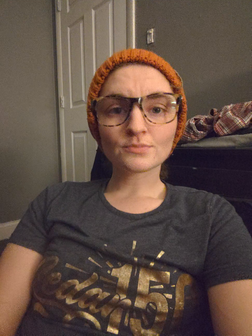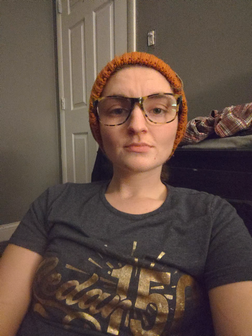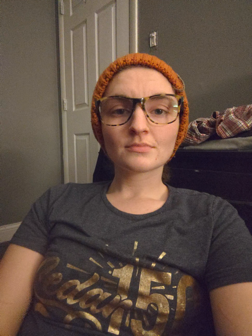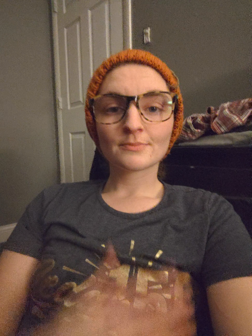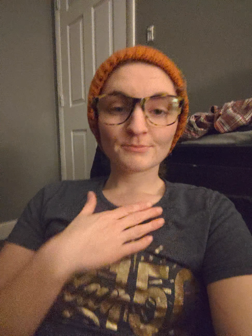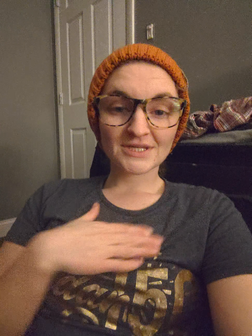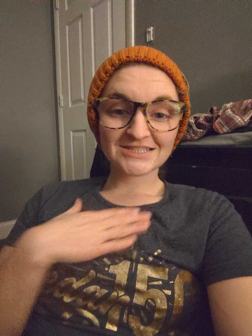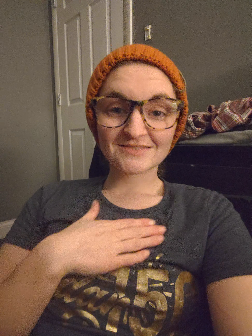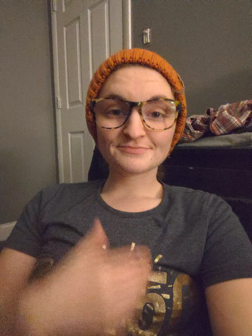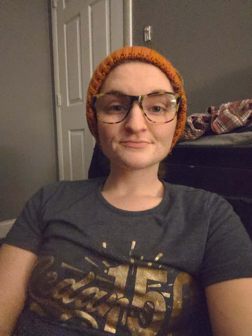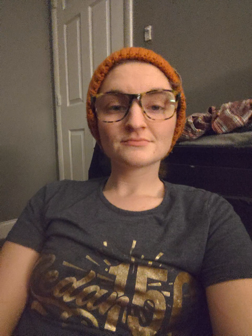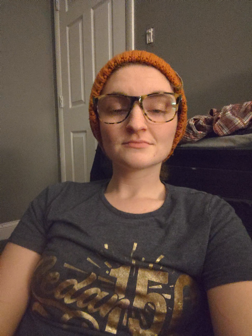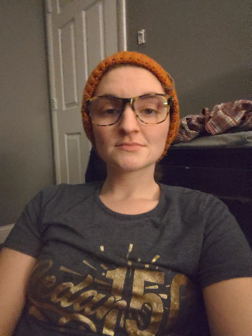please